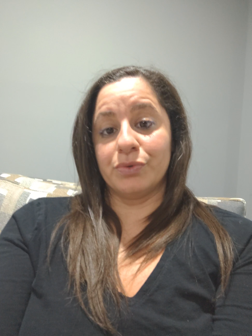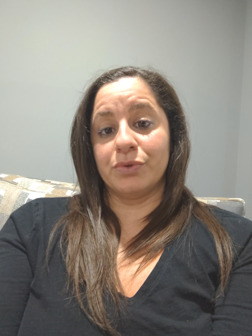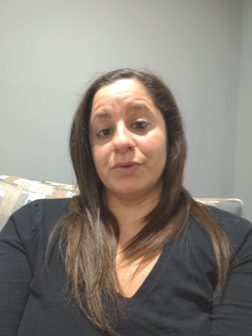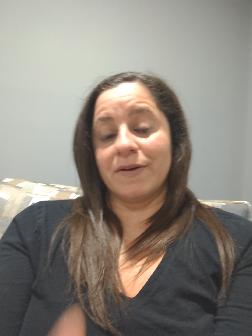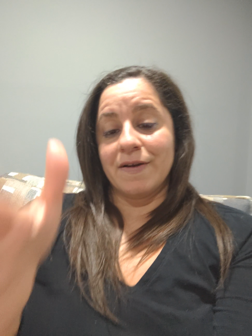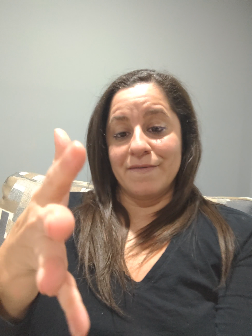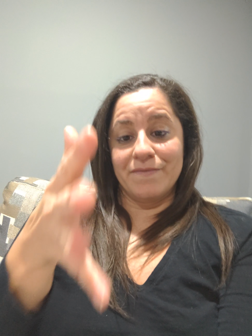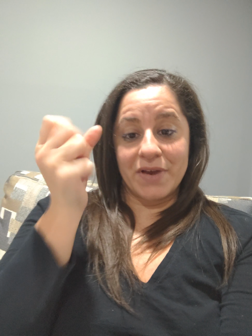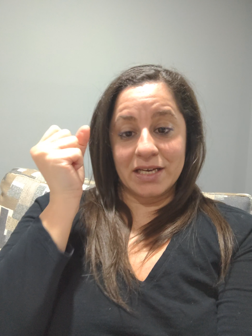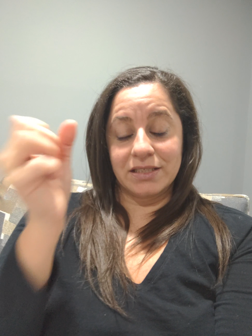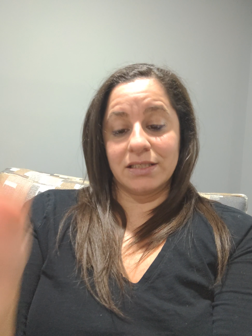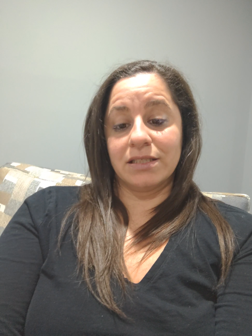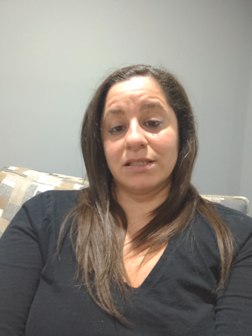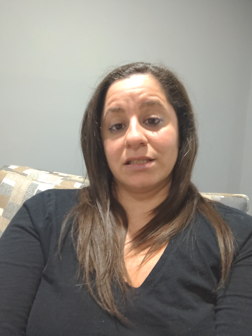fast